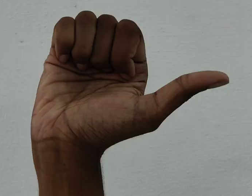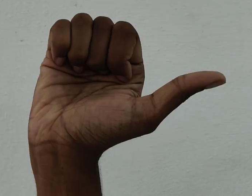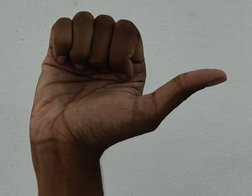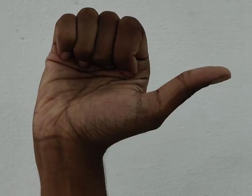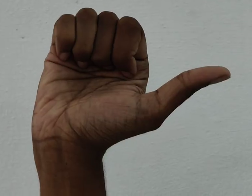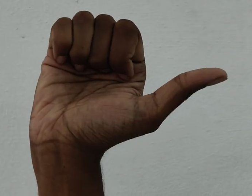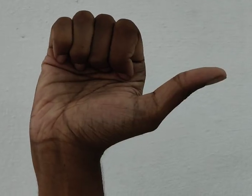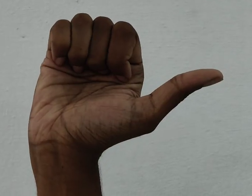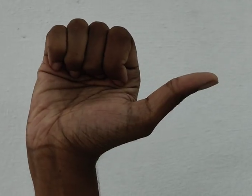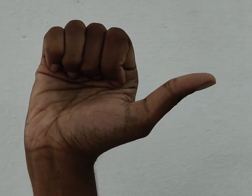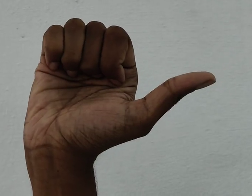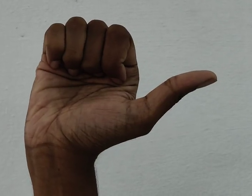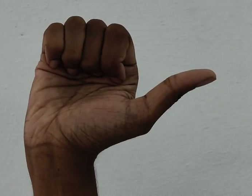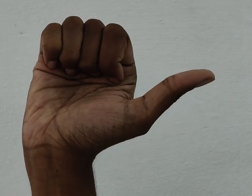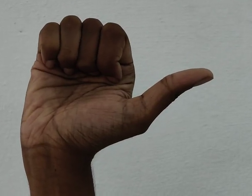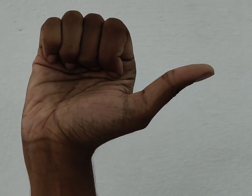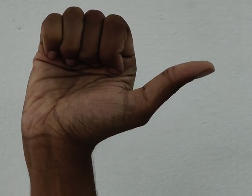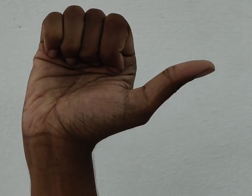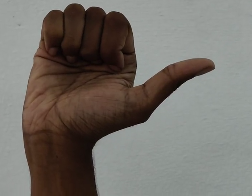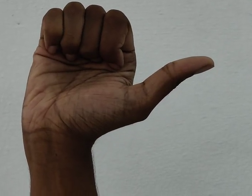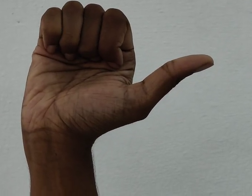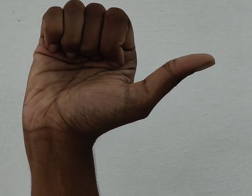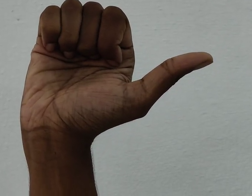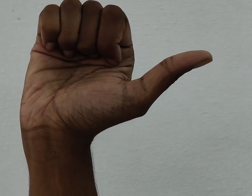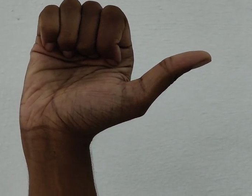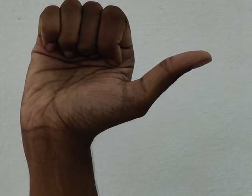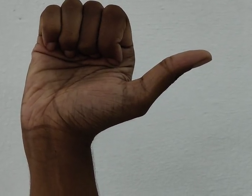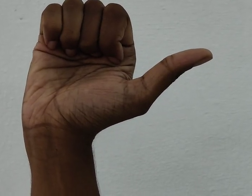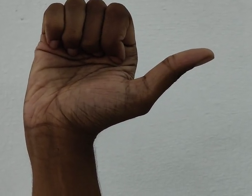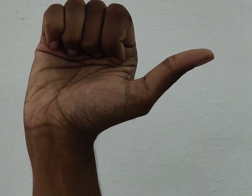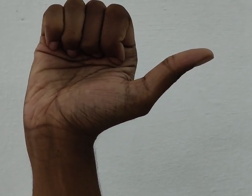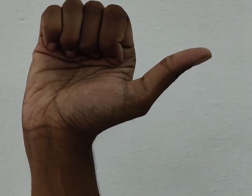എ